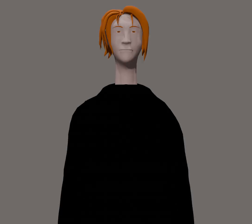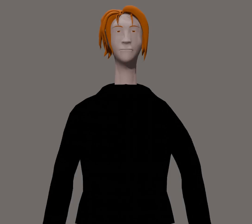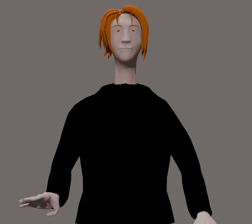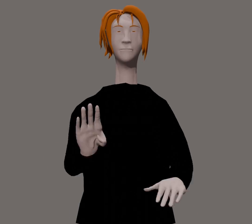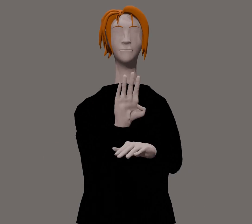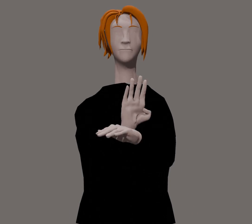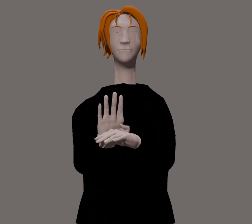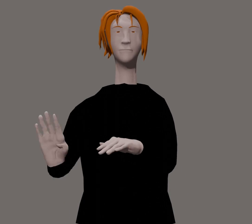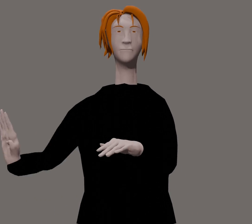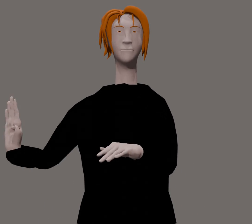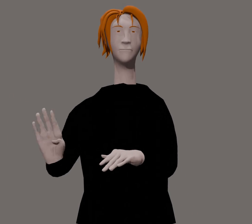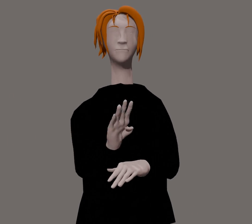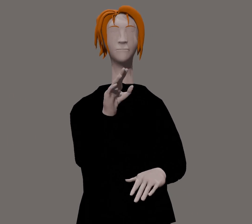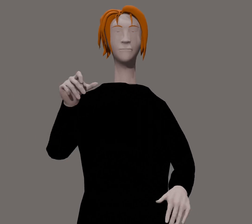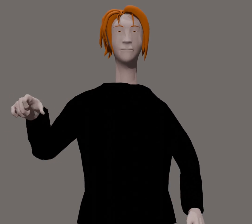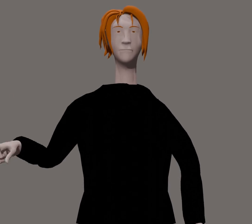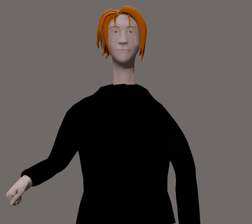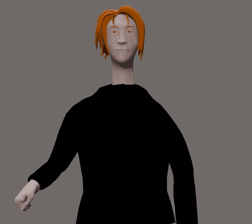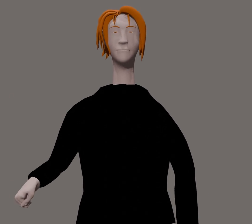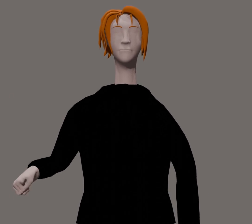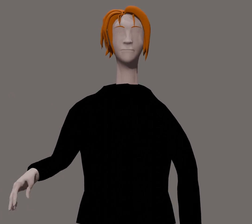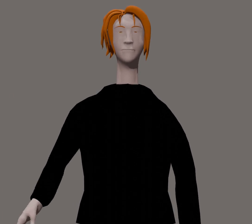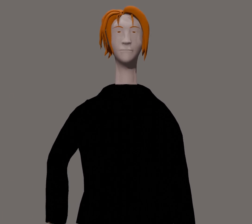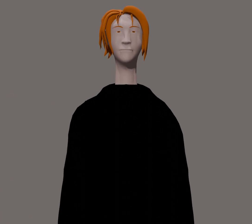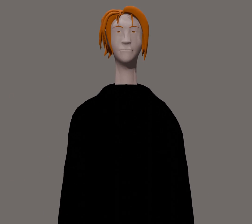BriefCase